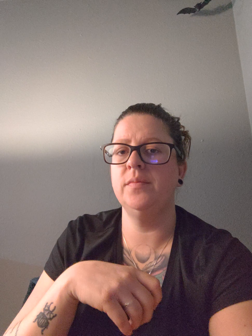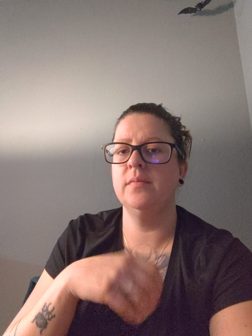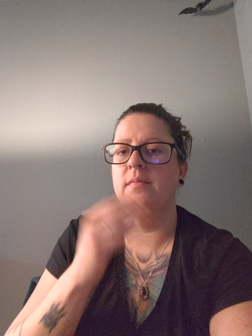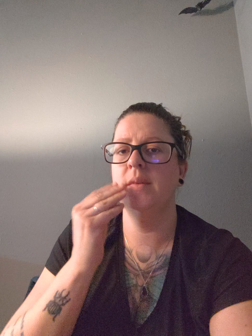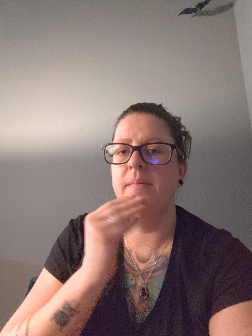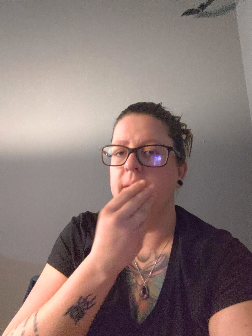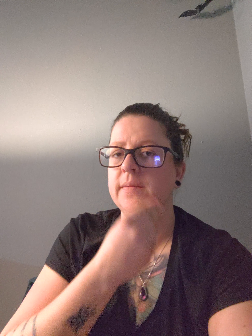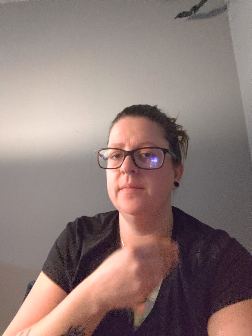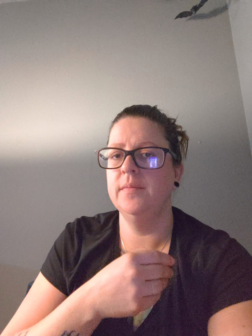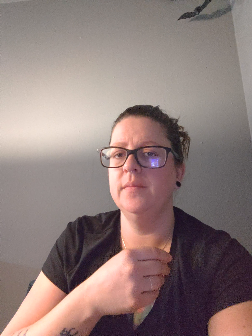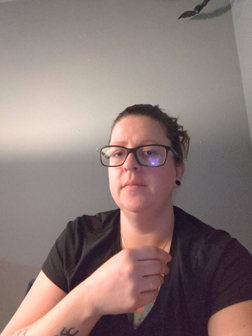napkin